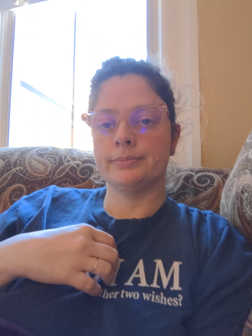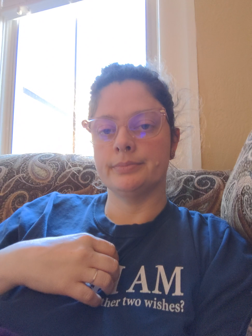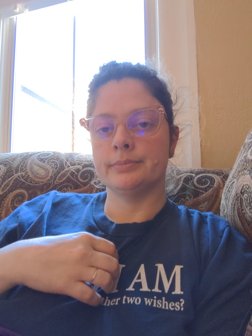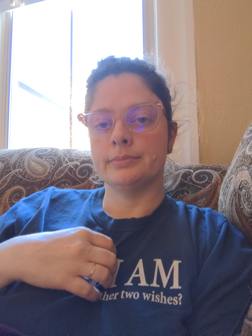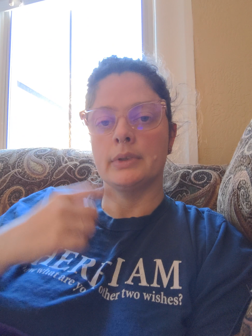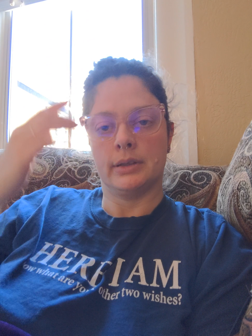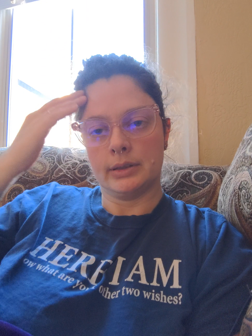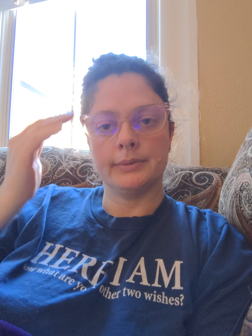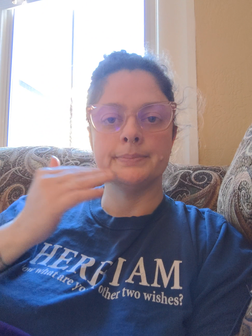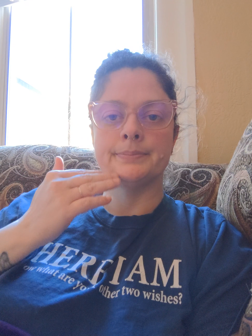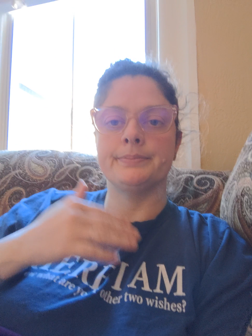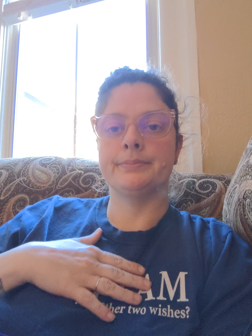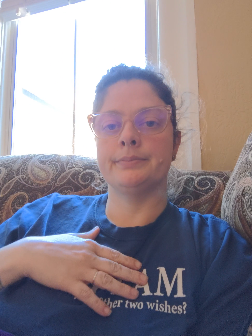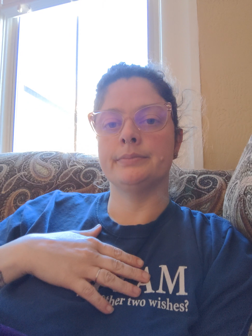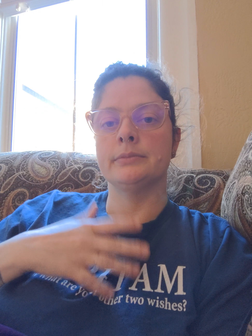head